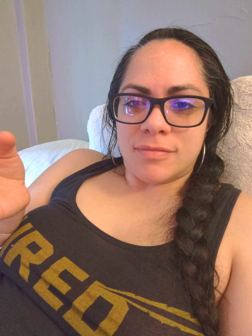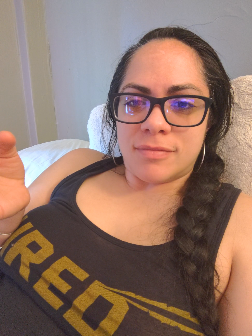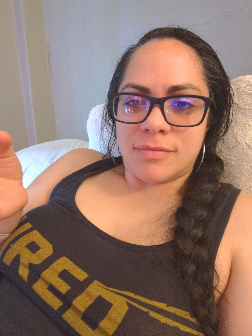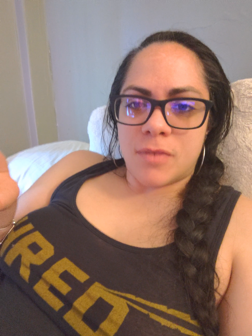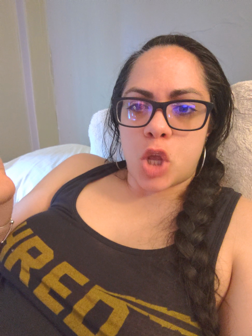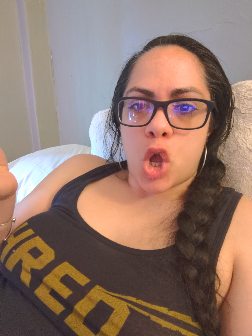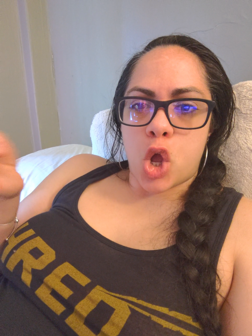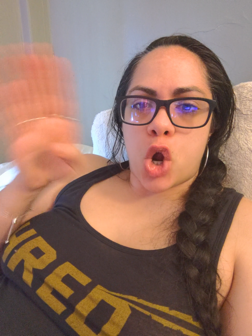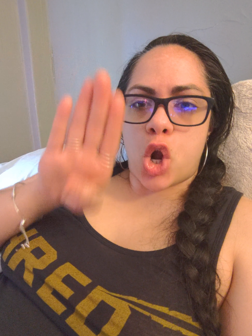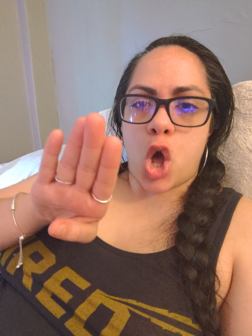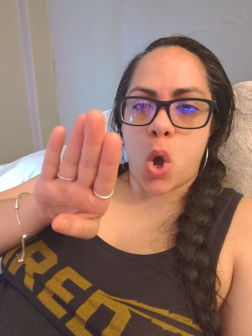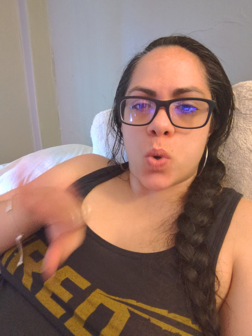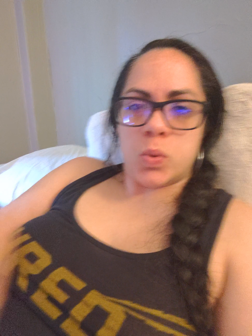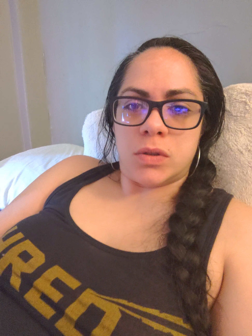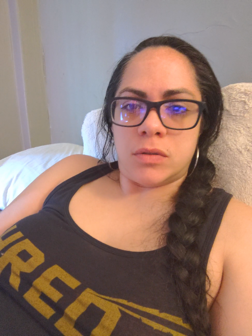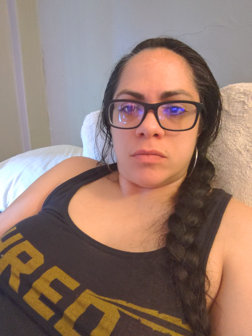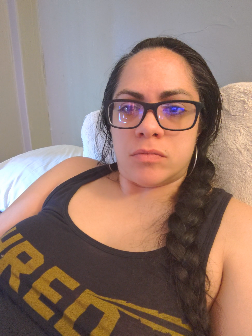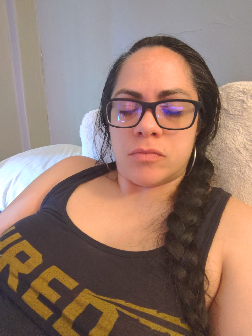close